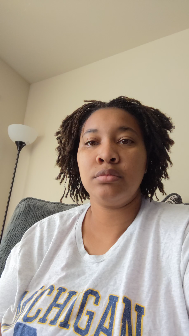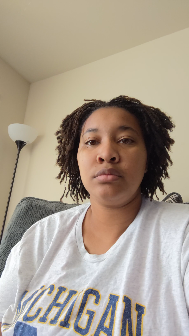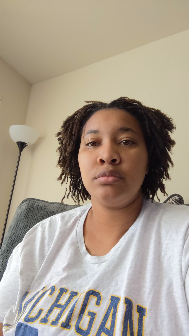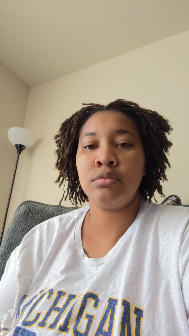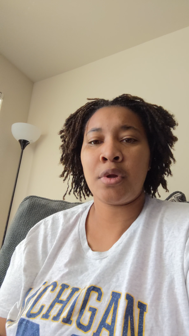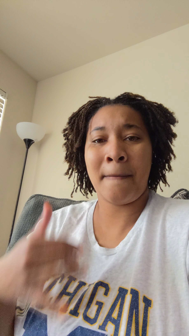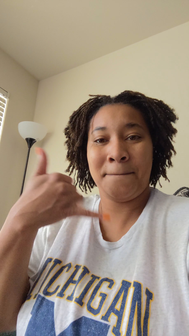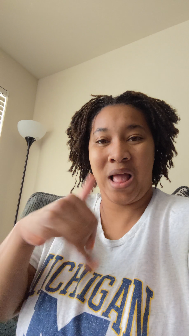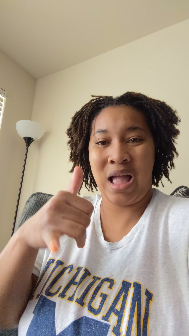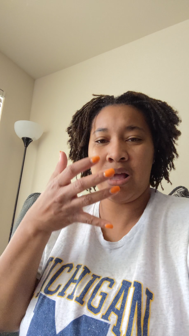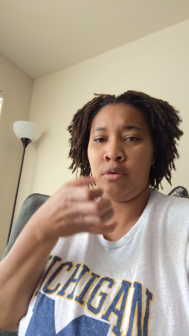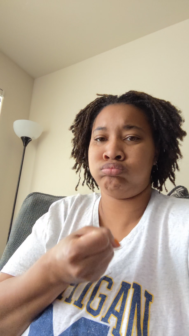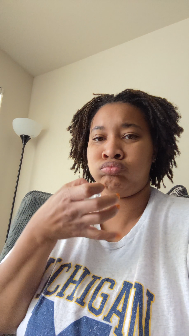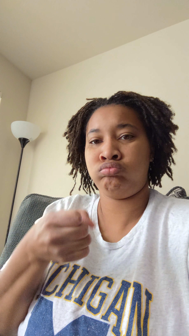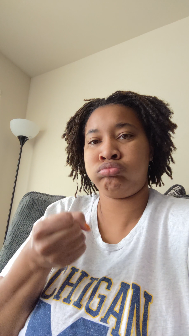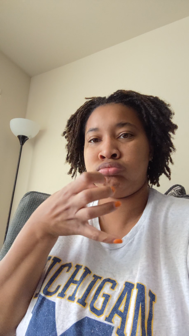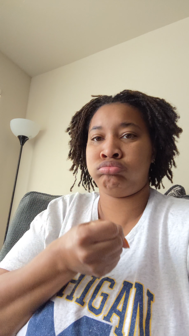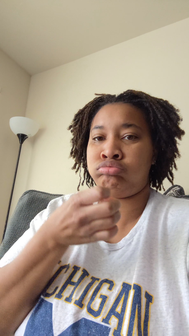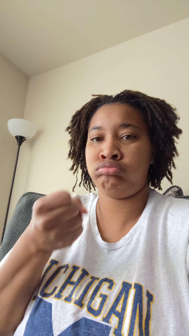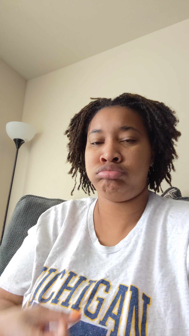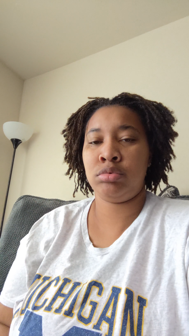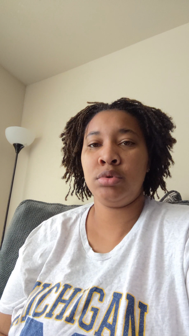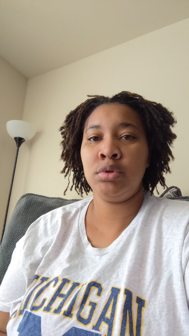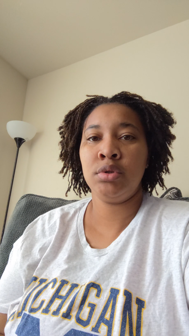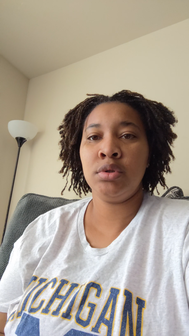play dough